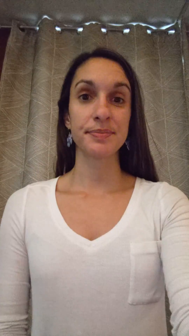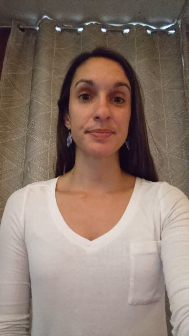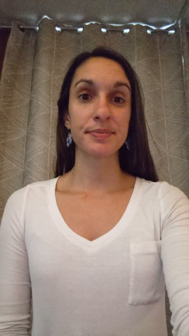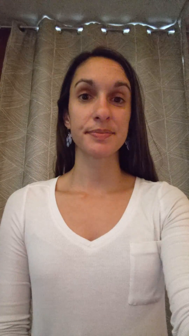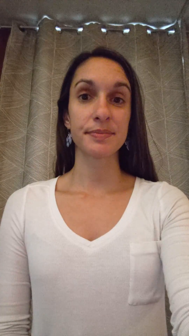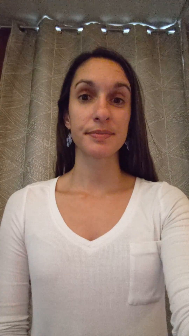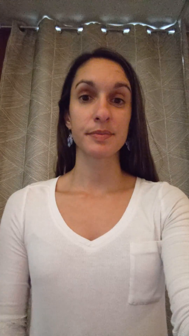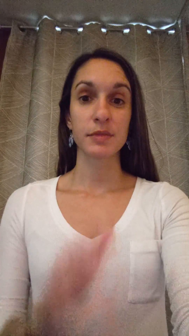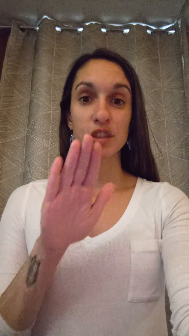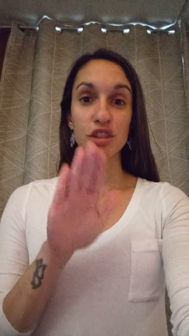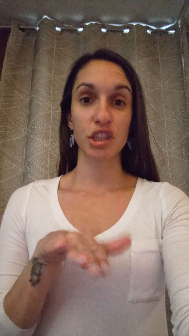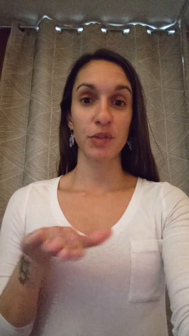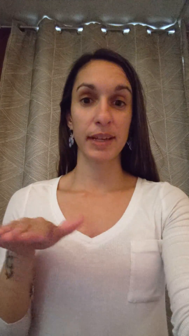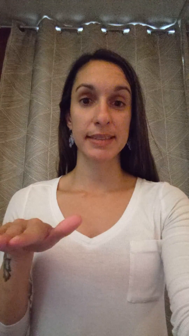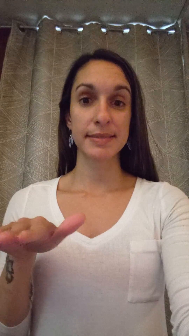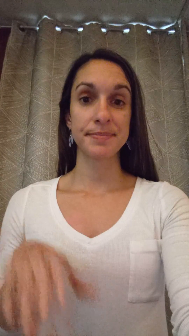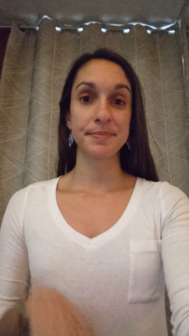children